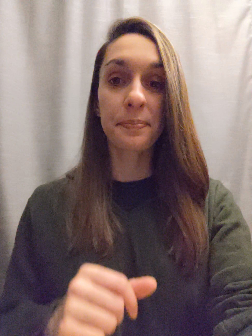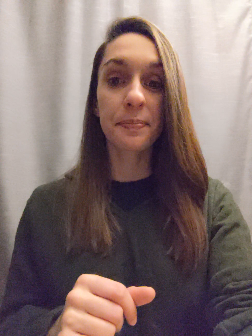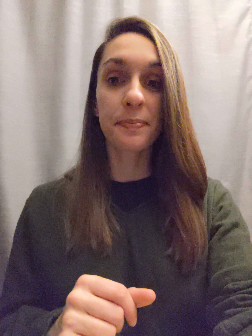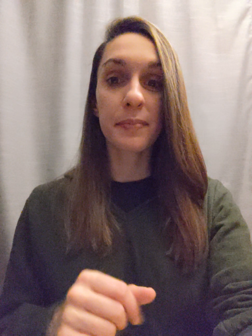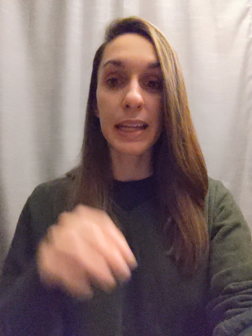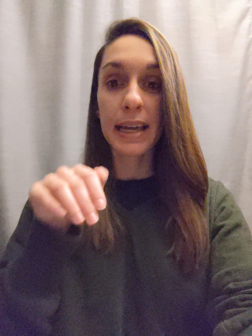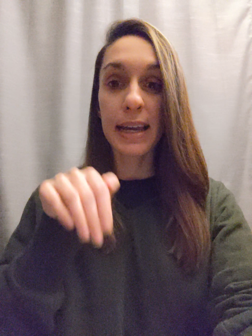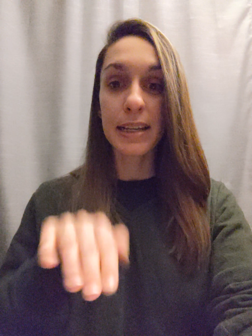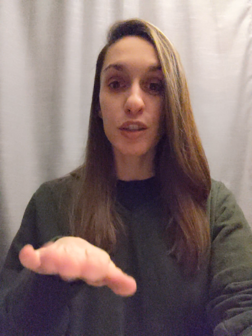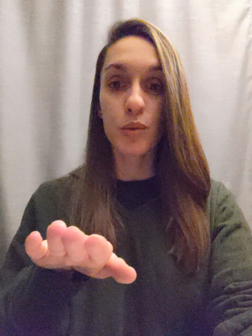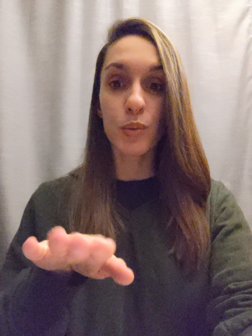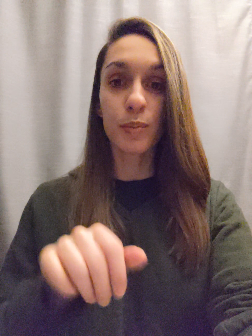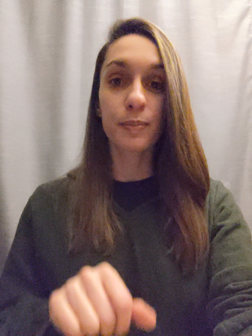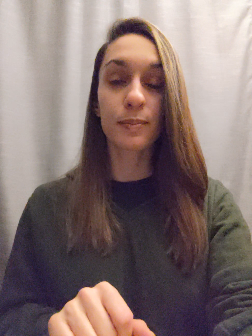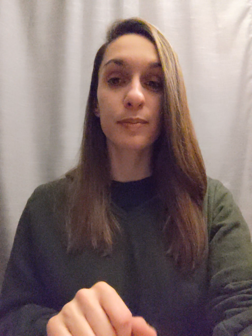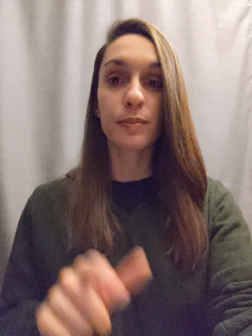into